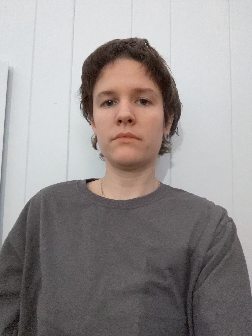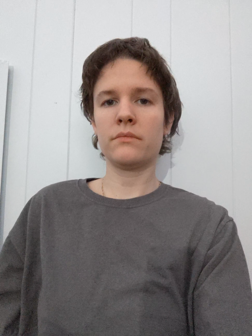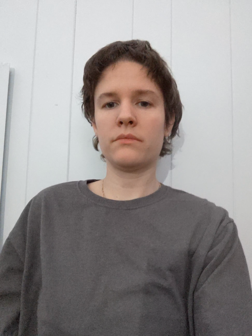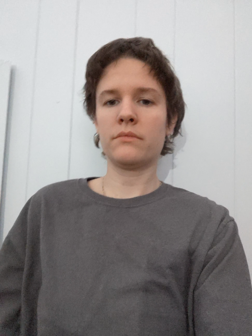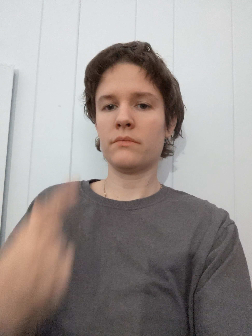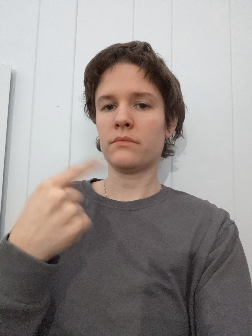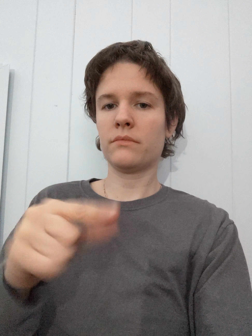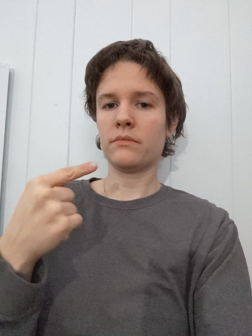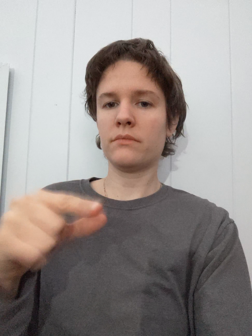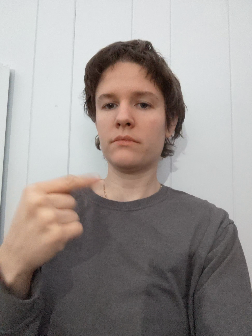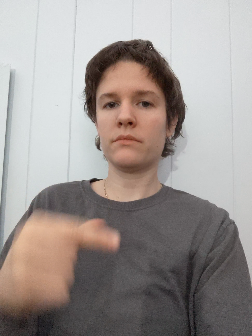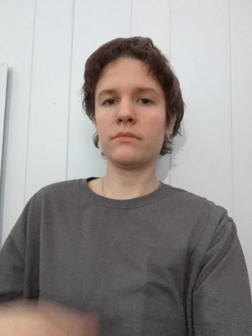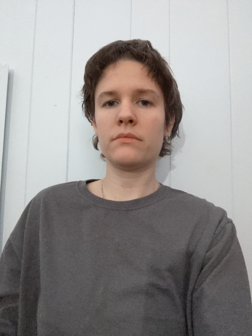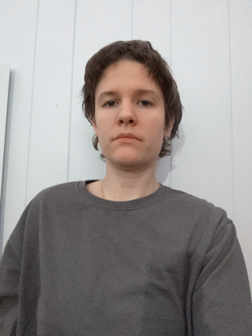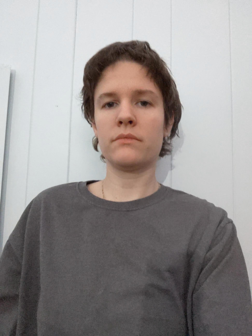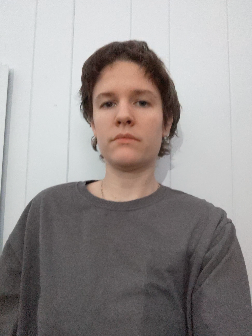green